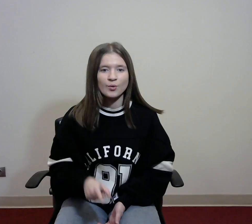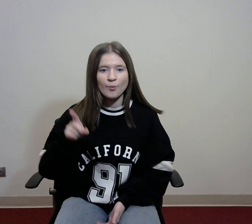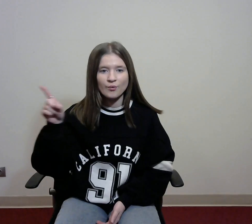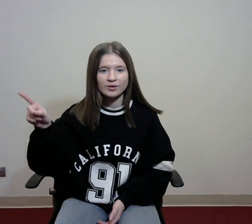O